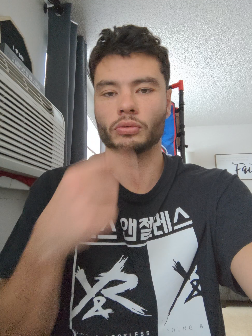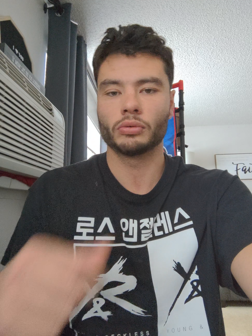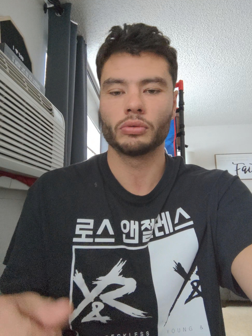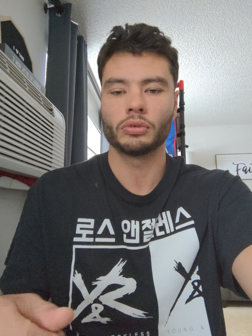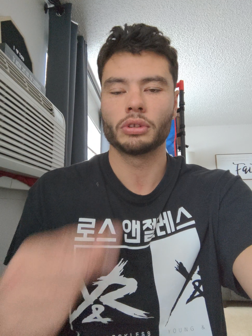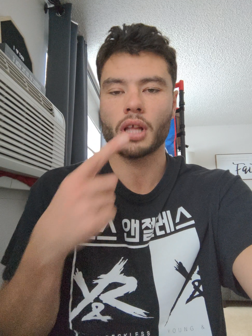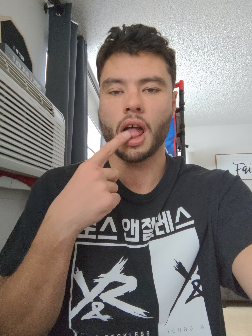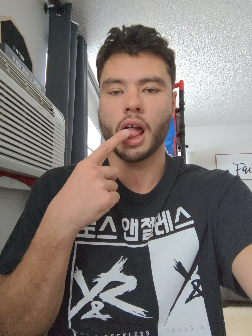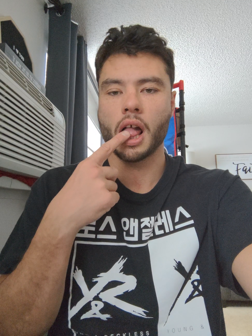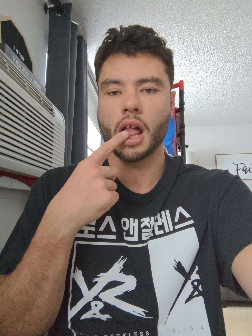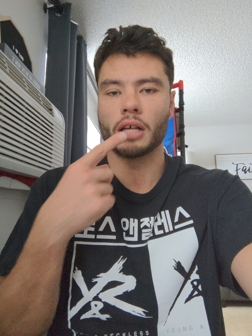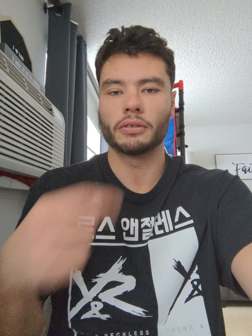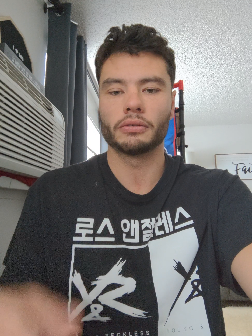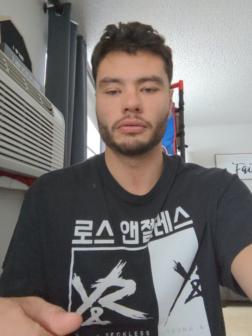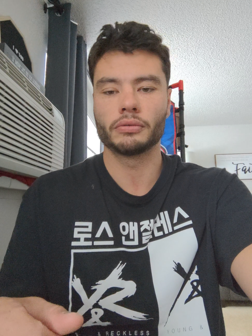tongue